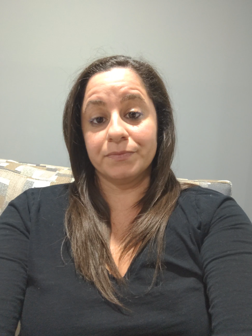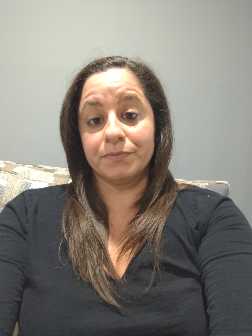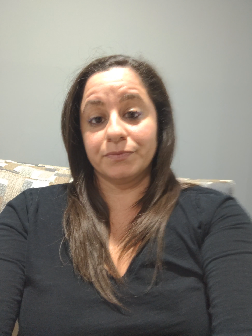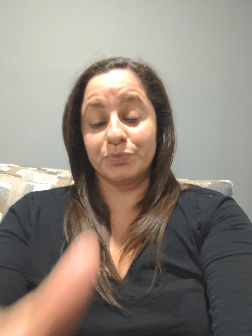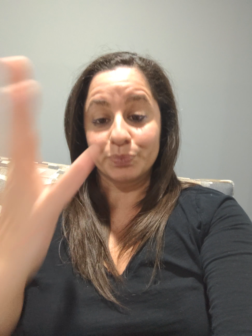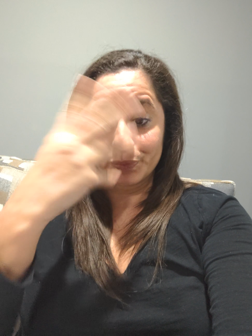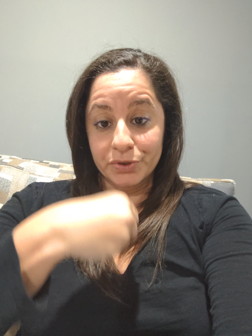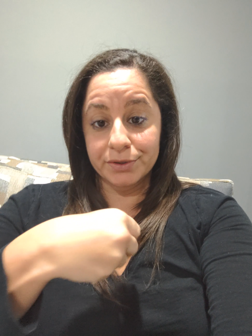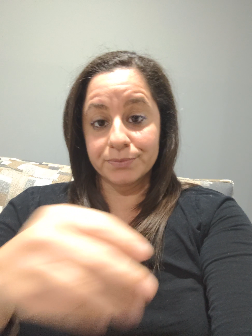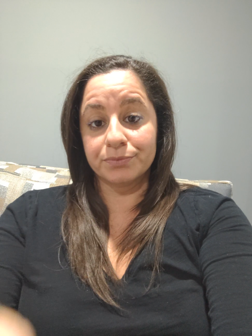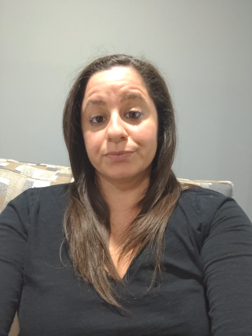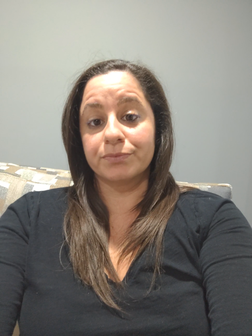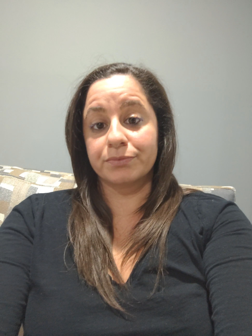pretty